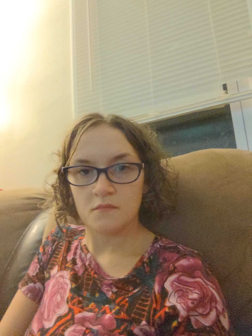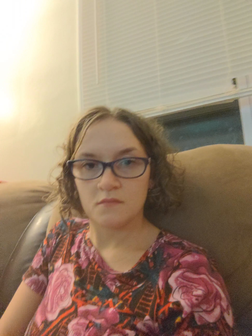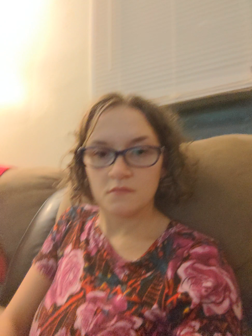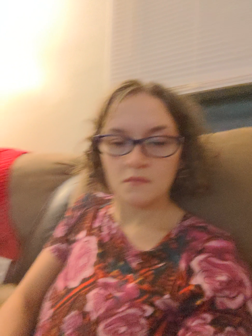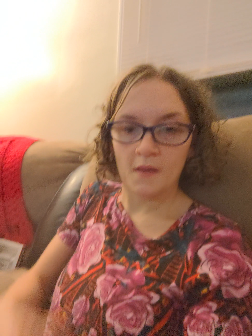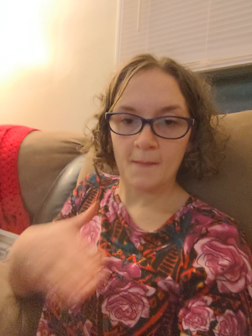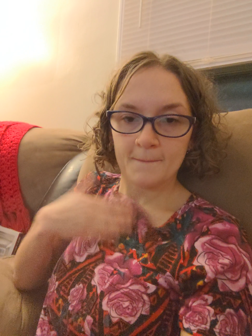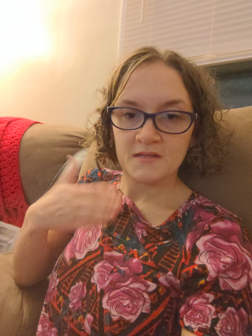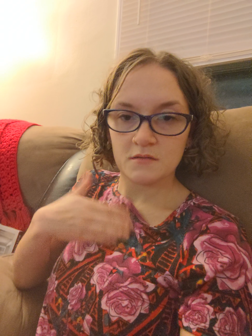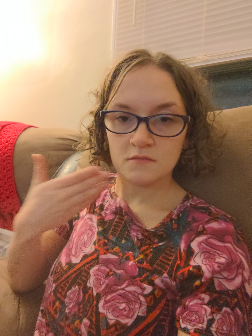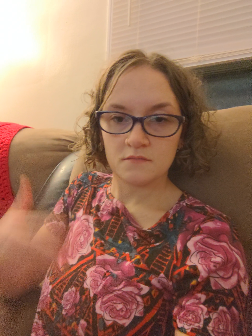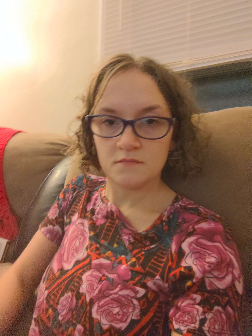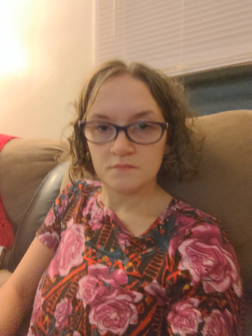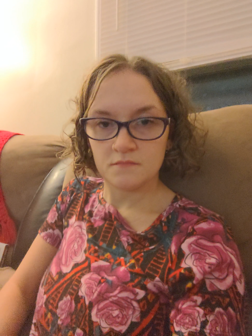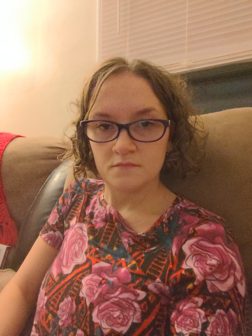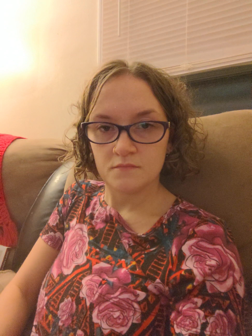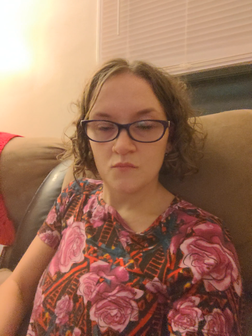happy